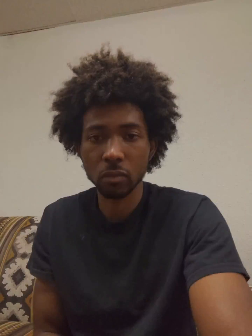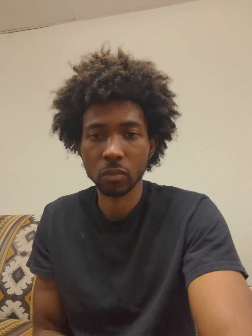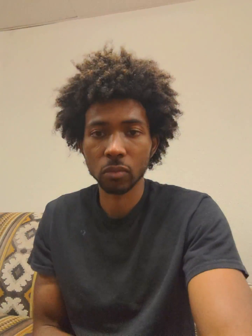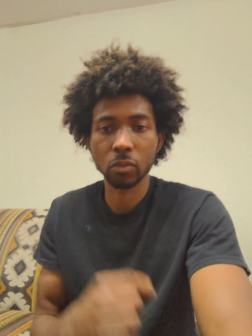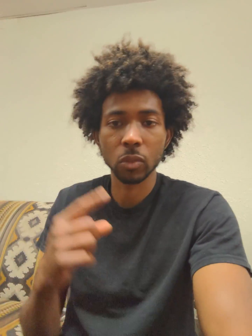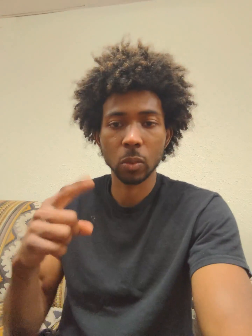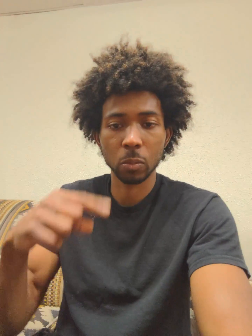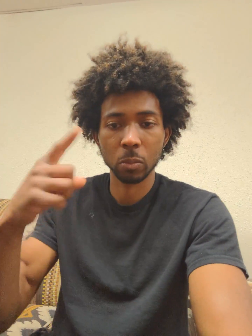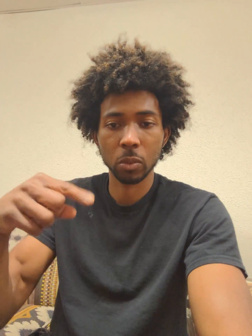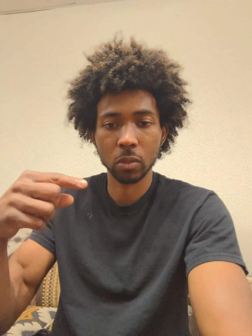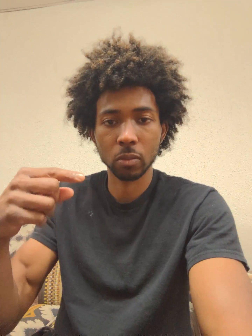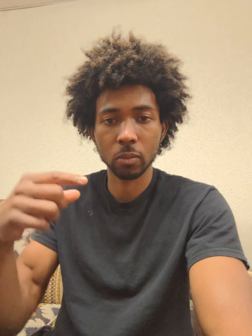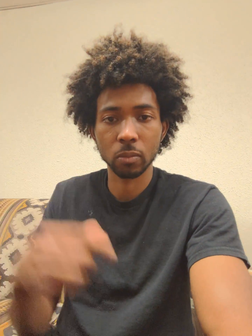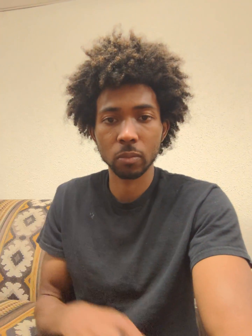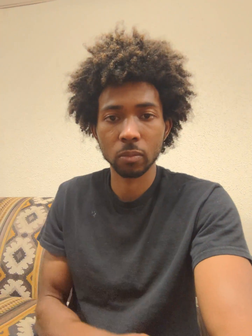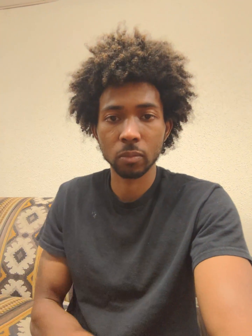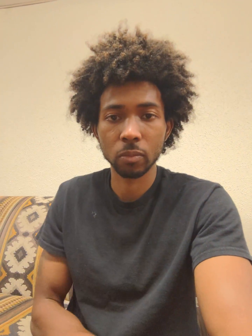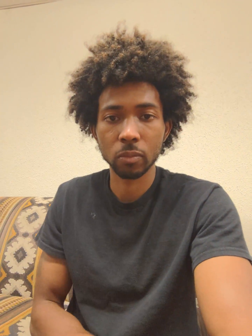about